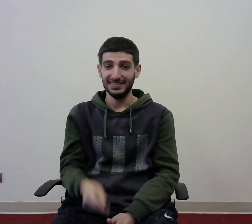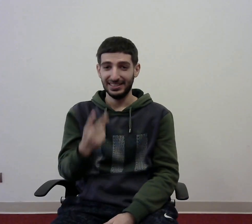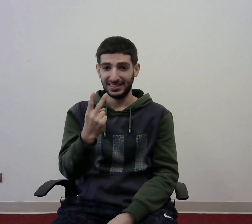ıkı